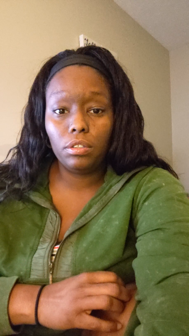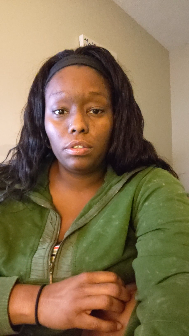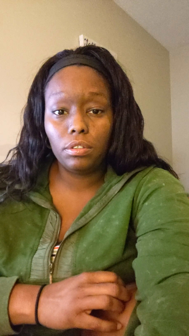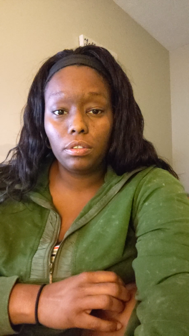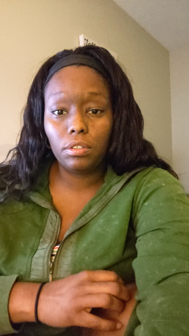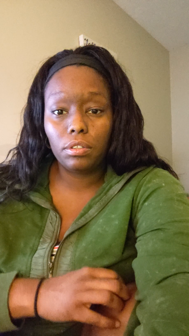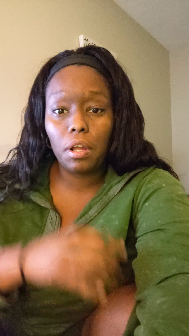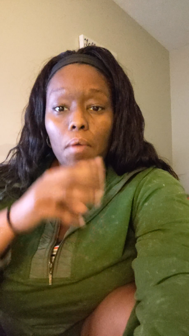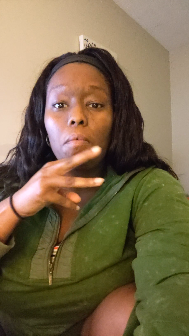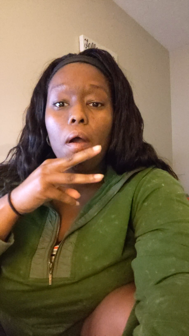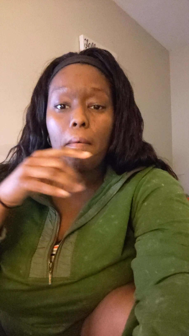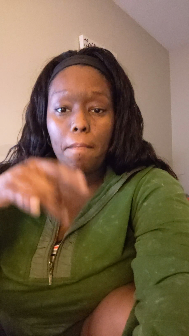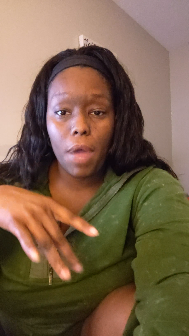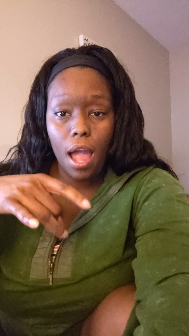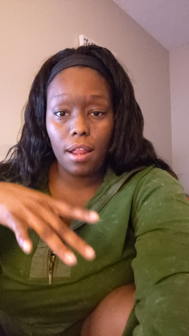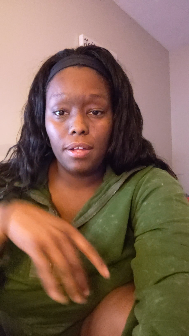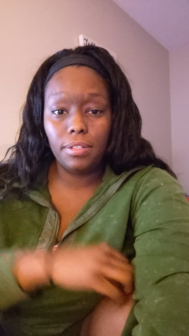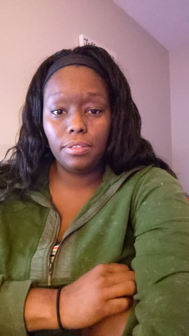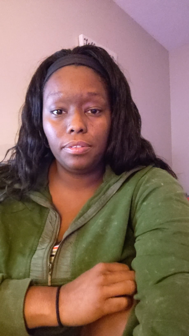melon